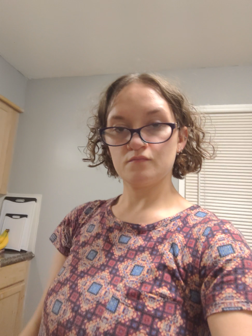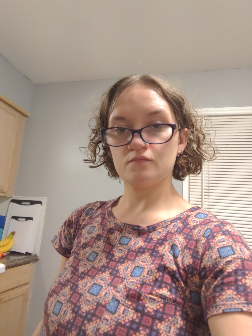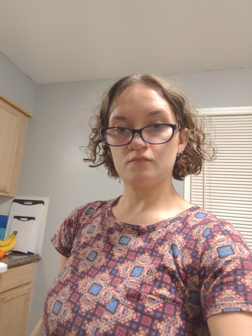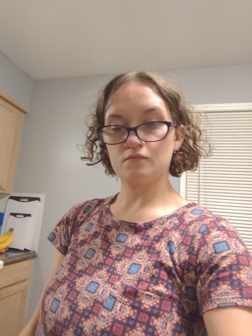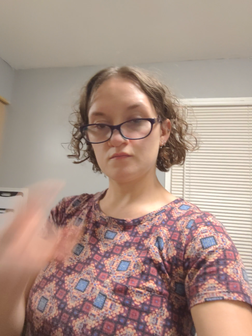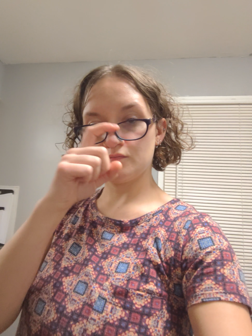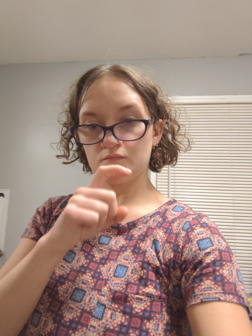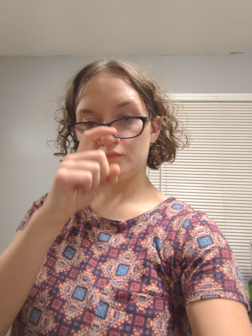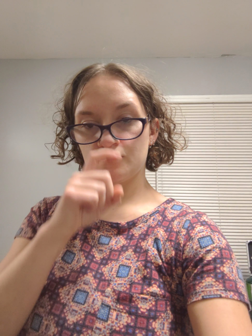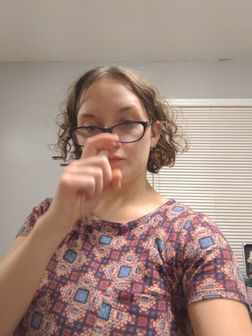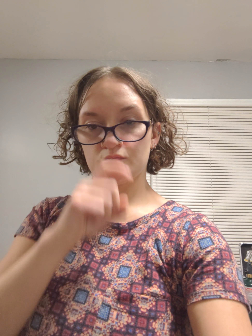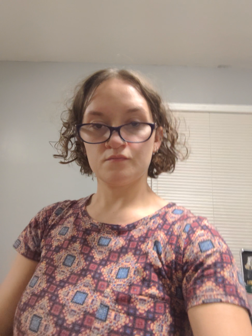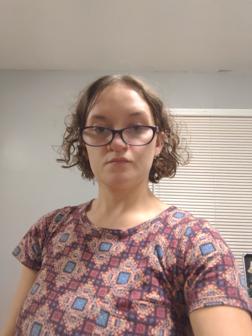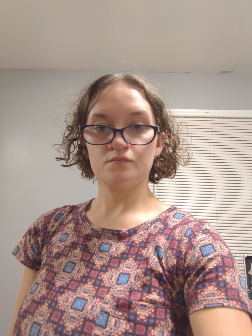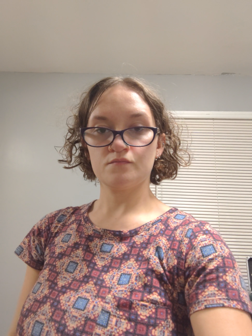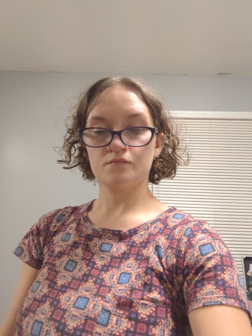doll